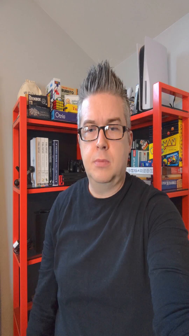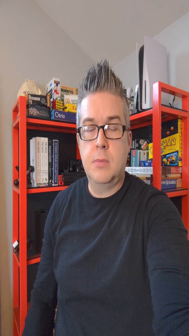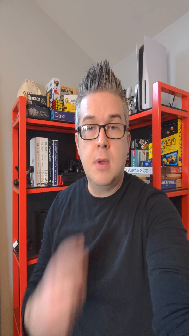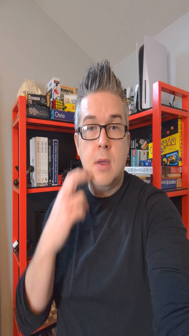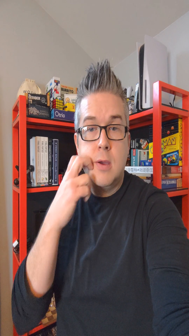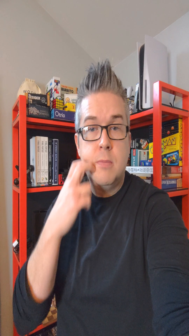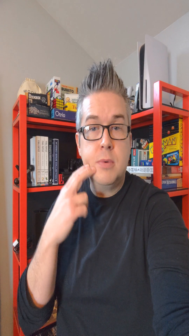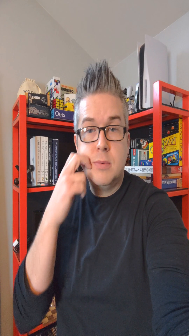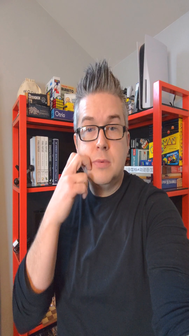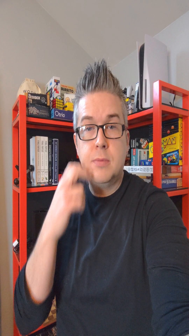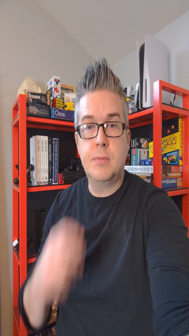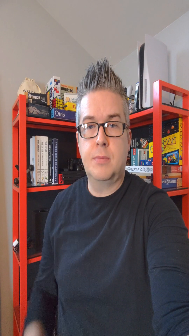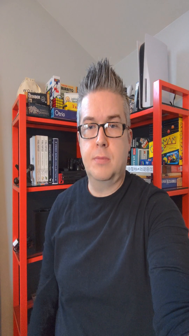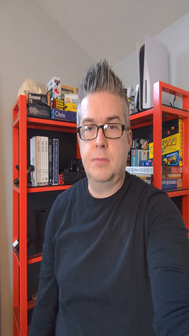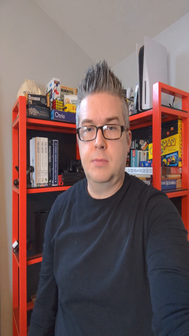gum